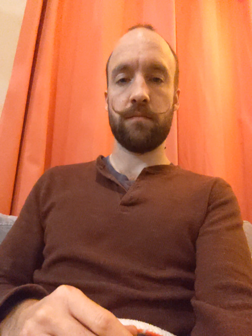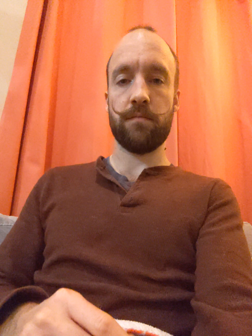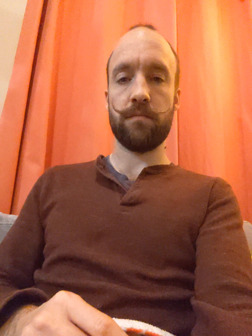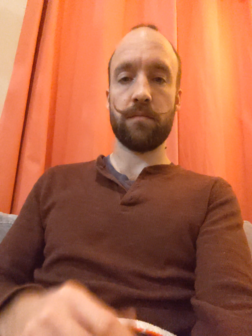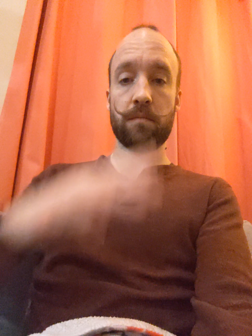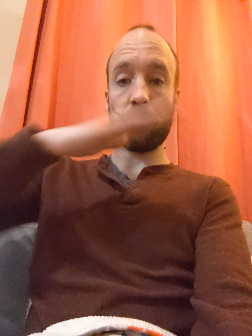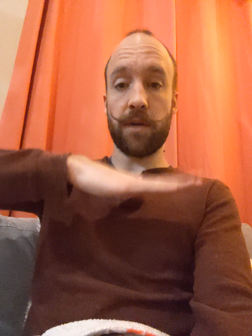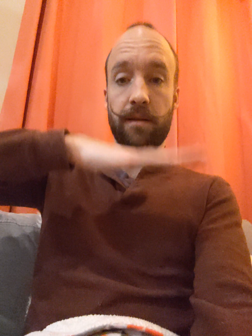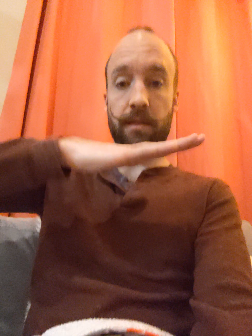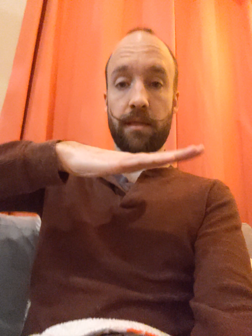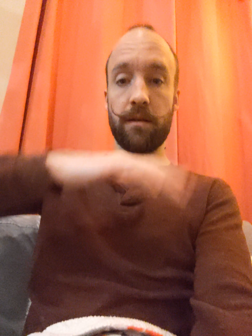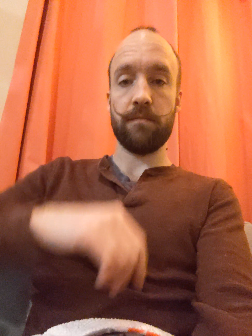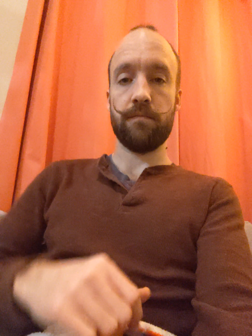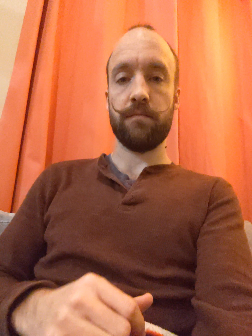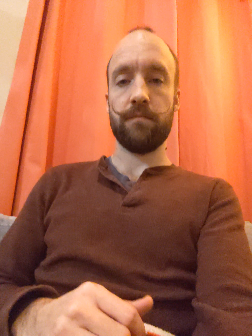table